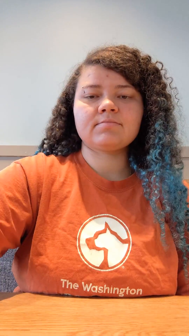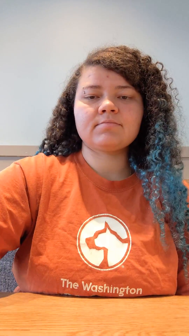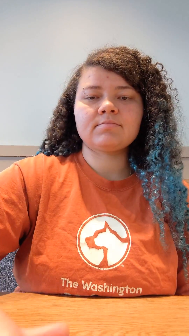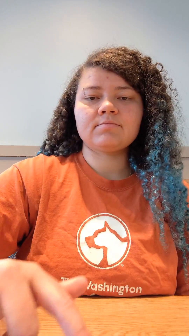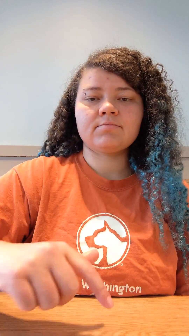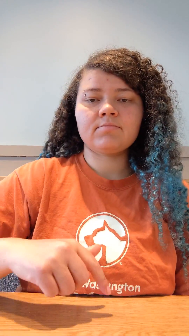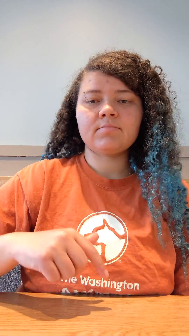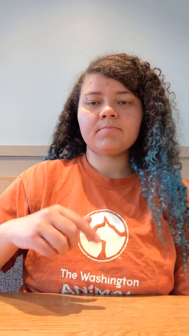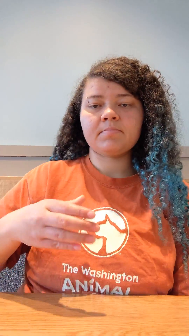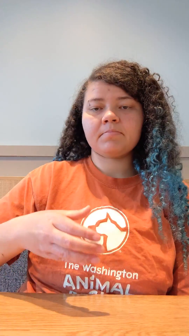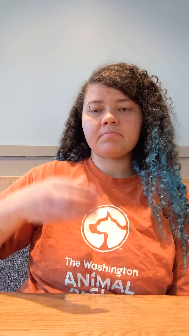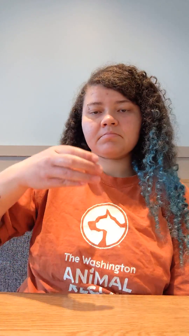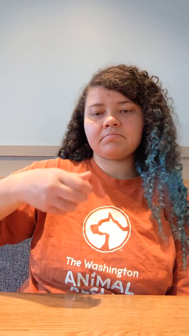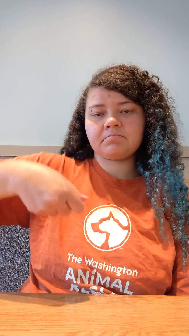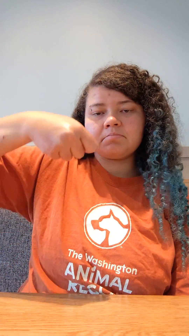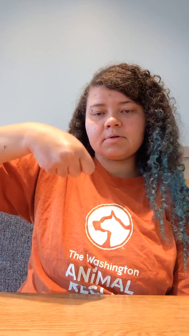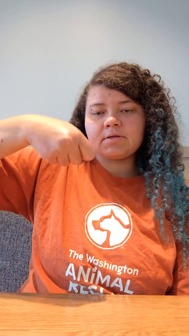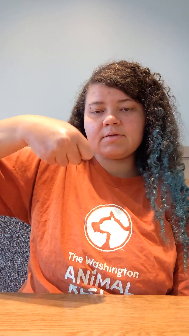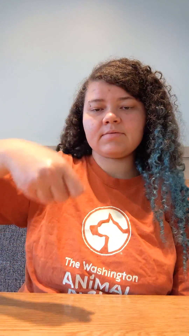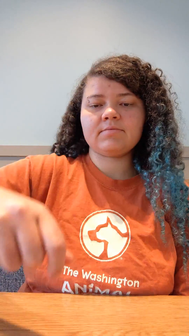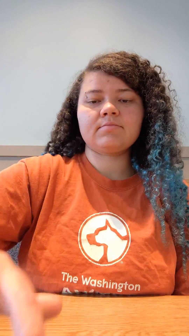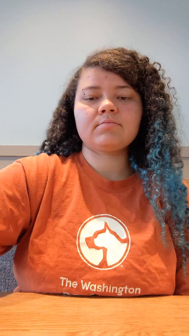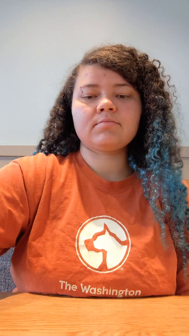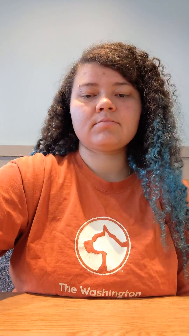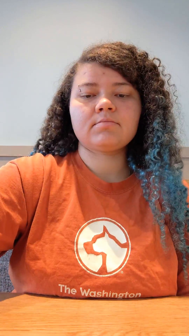bucket